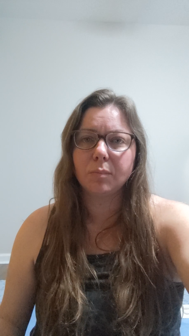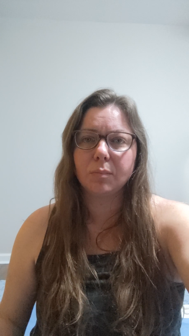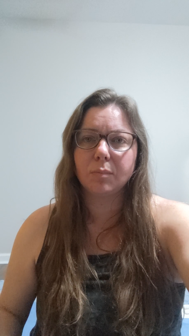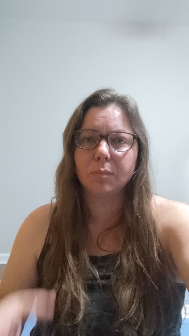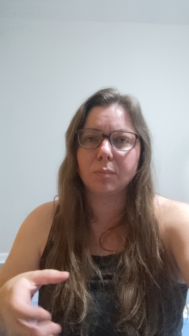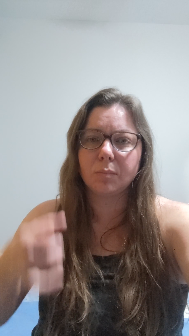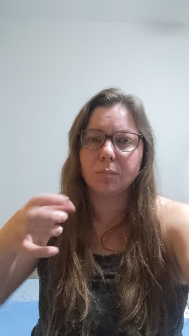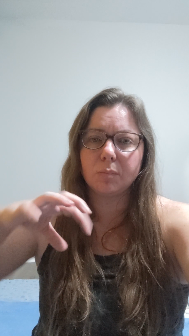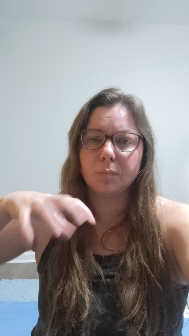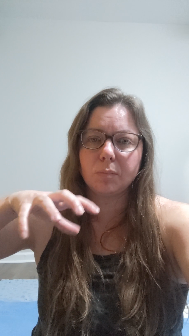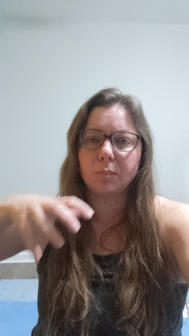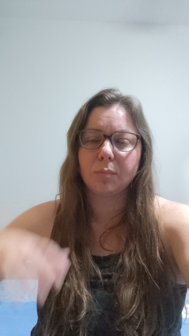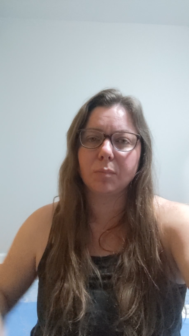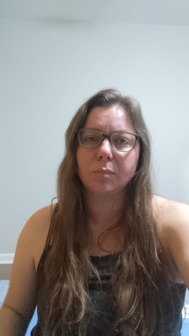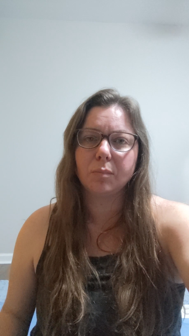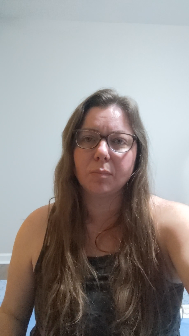jar